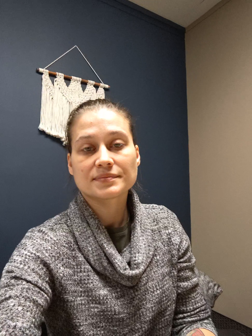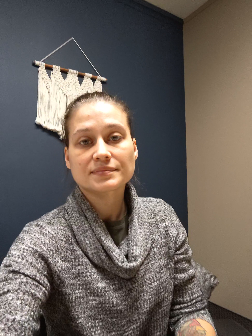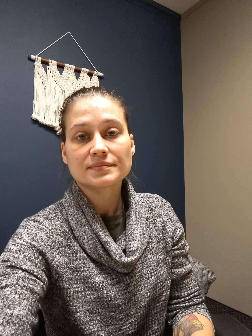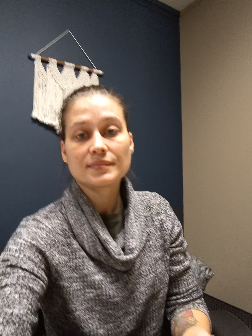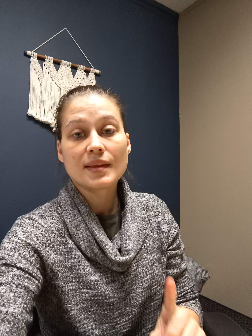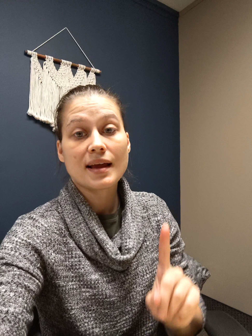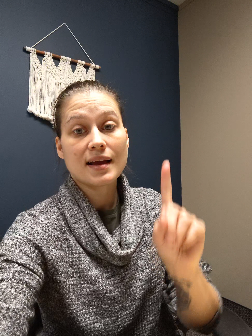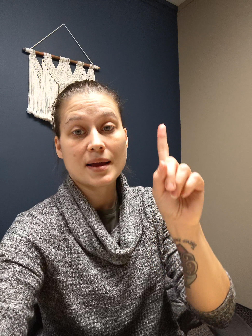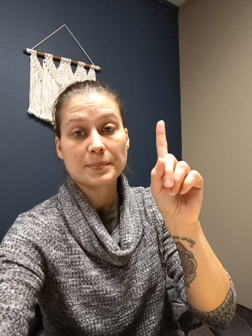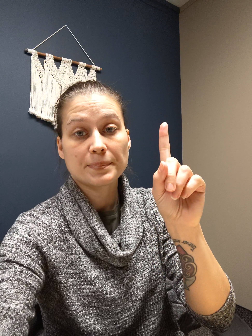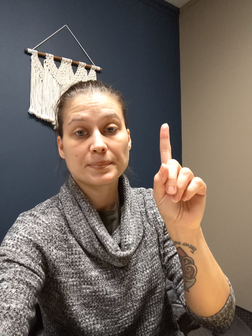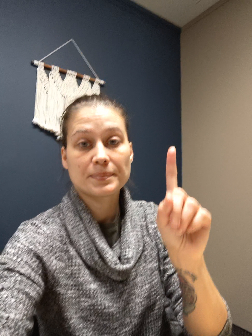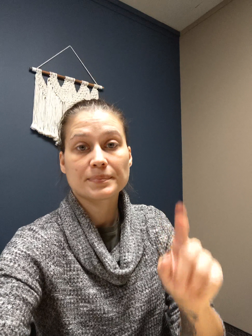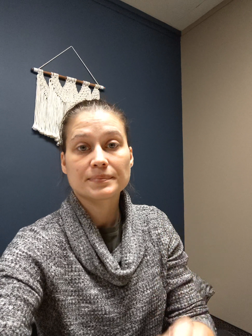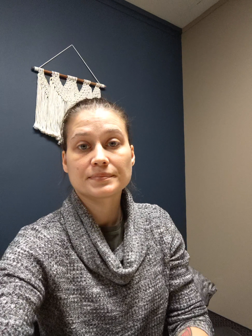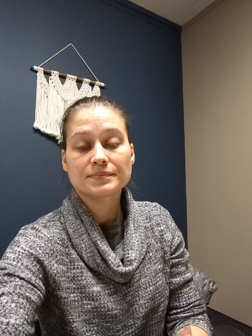up